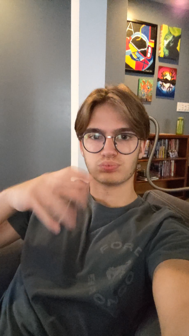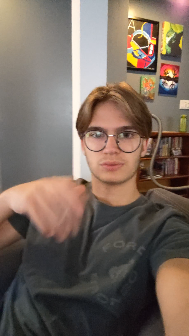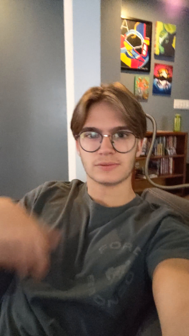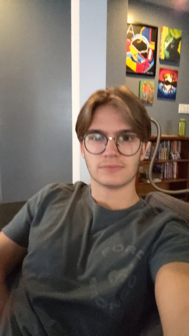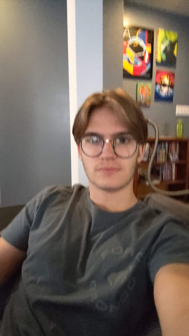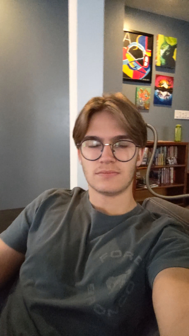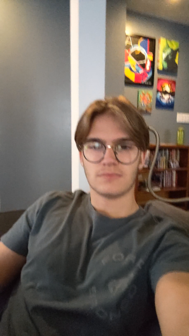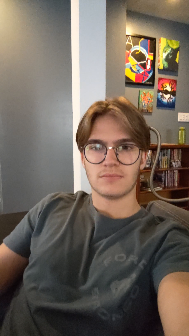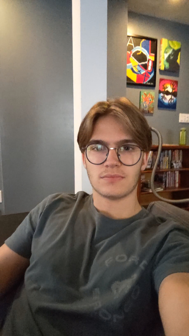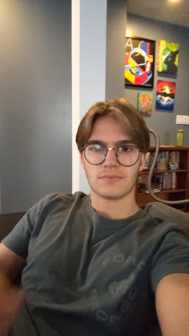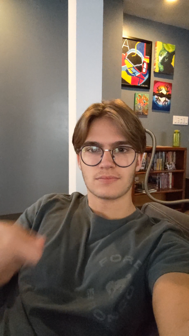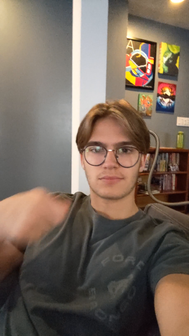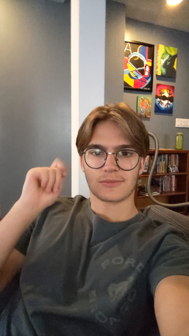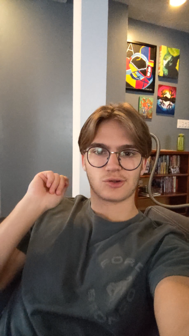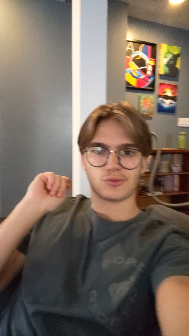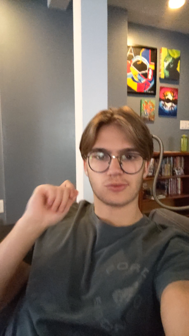rip